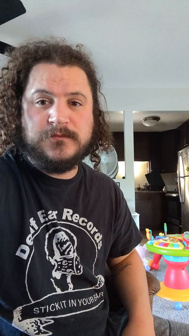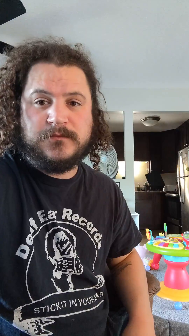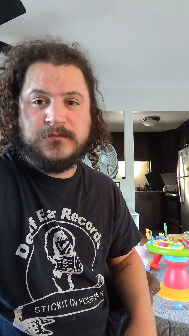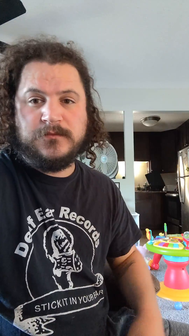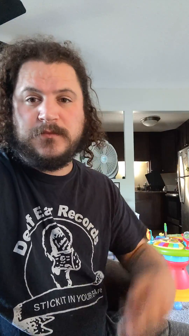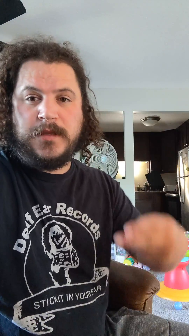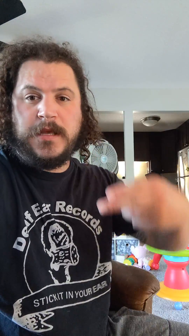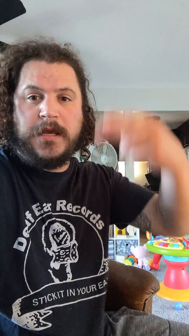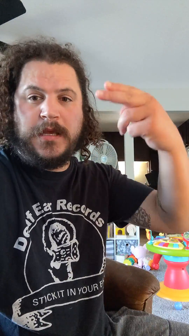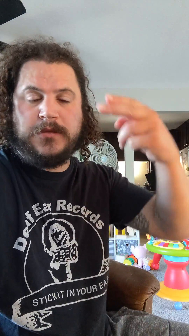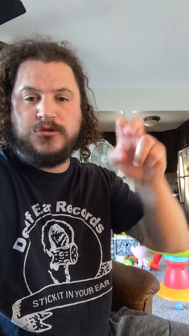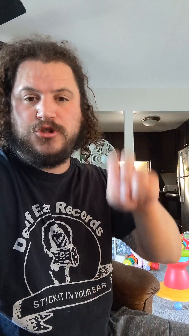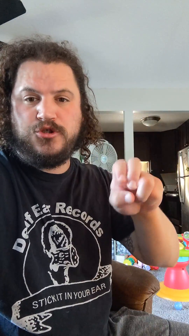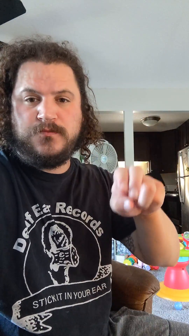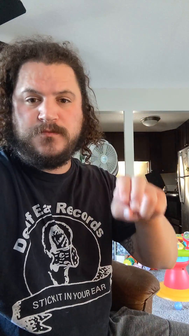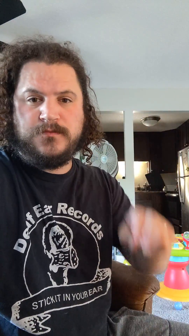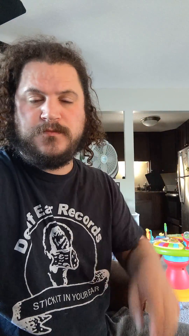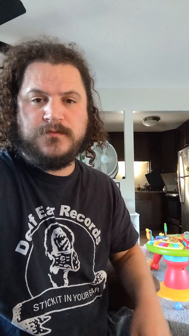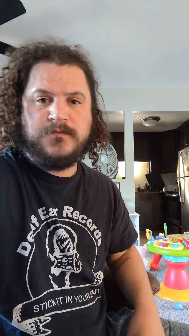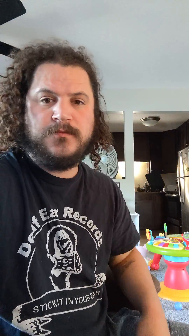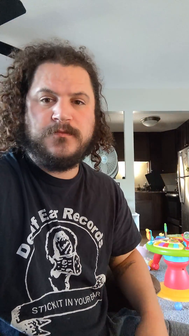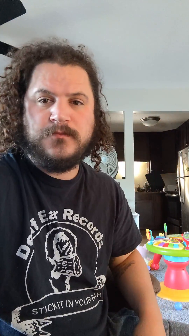high chair